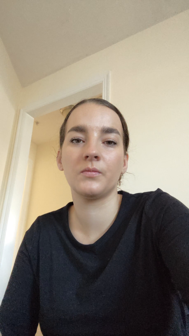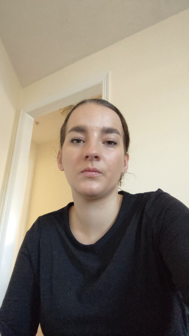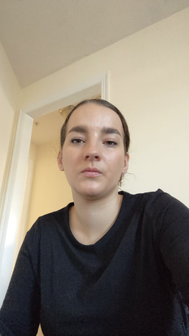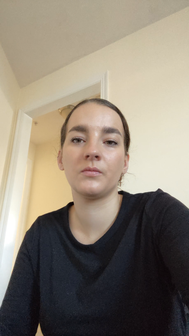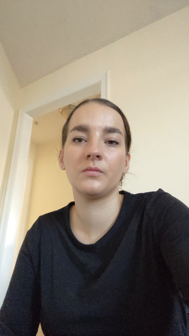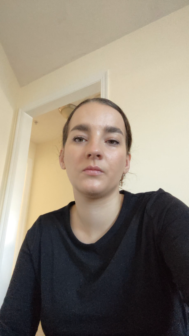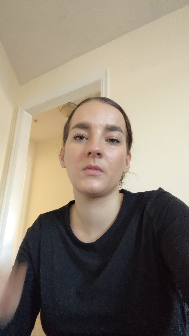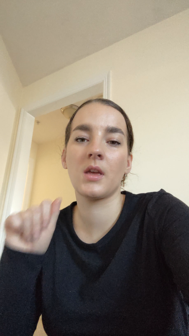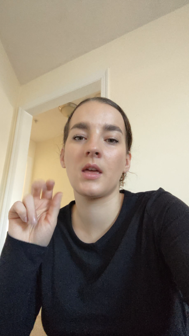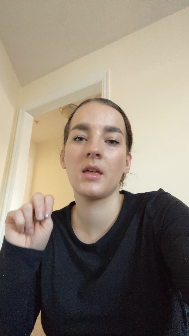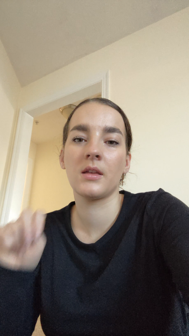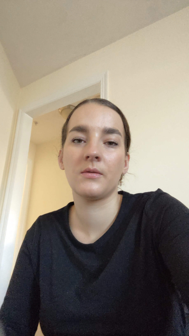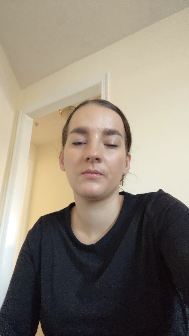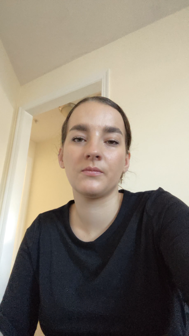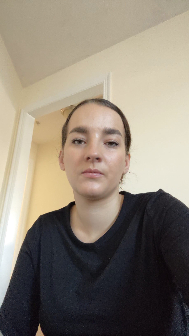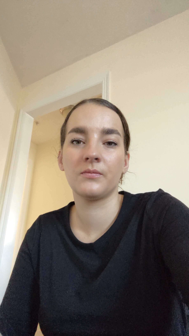an